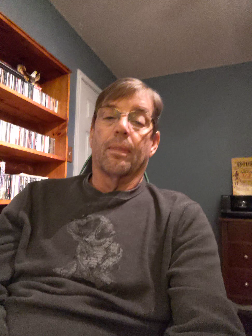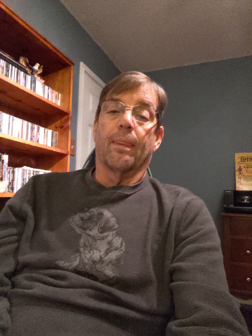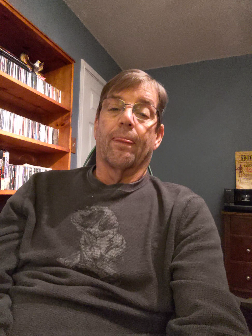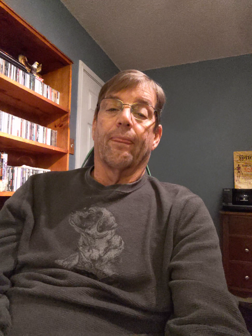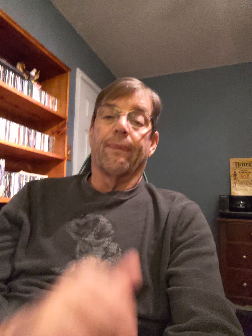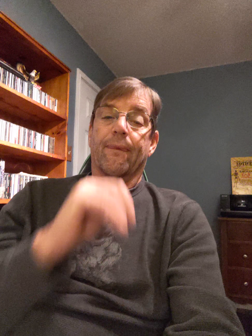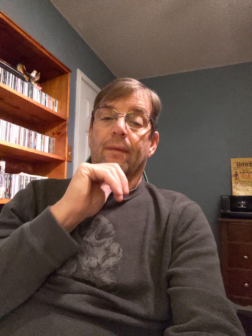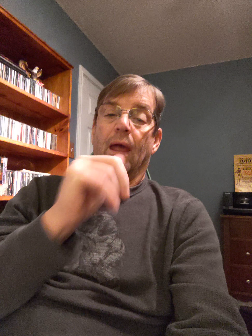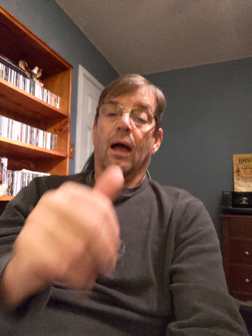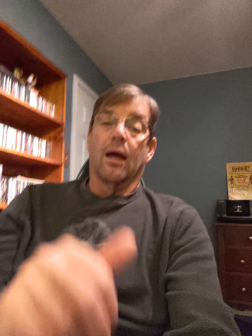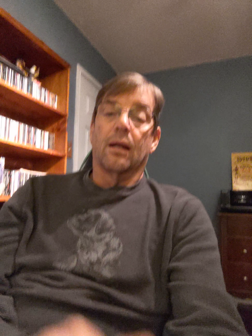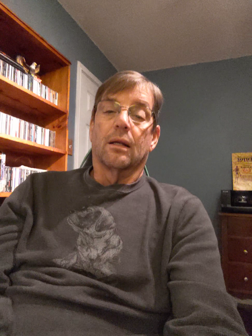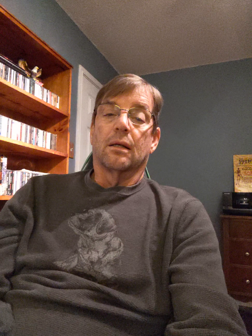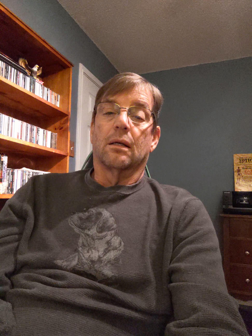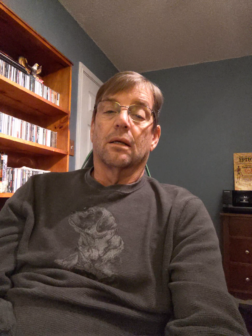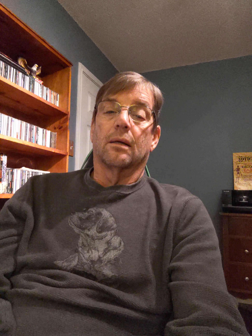not